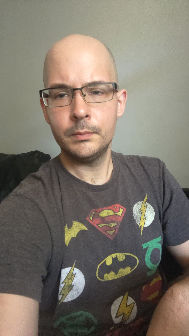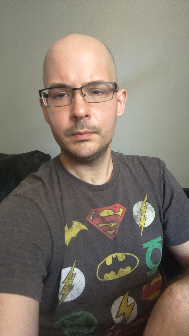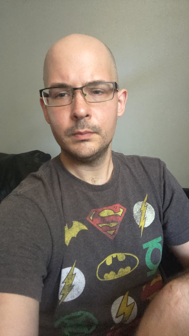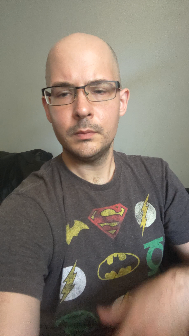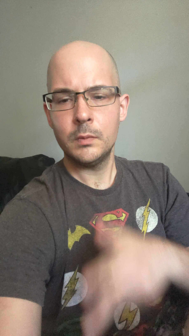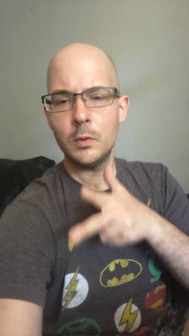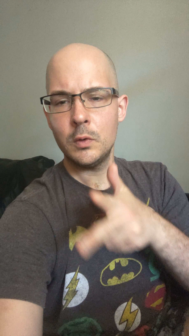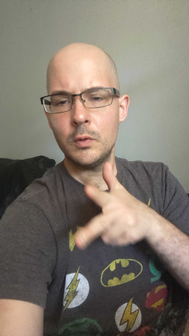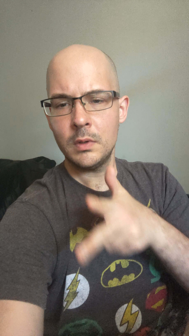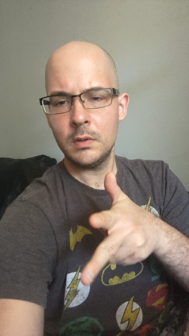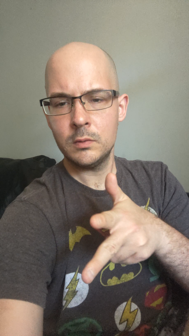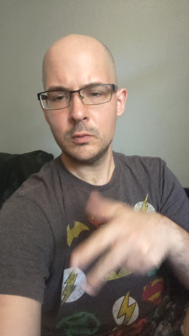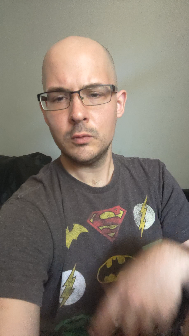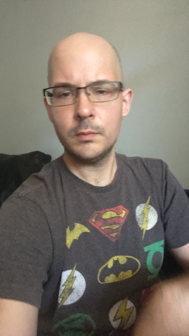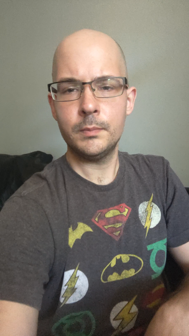garage